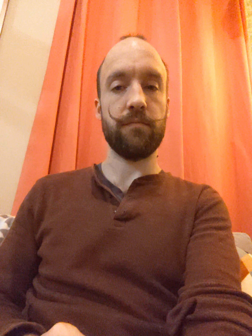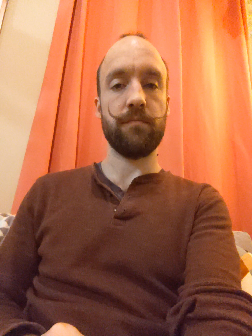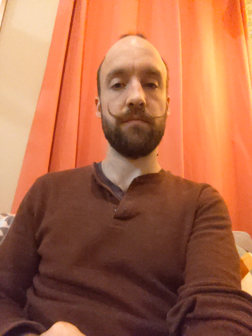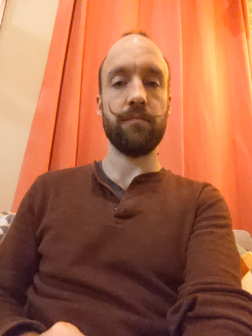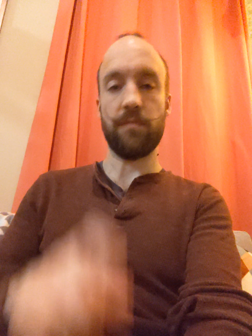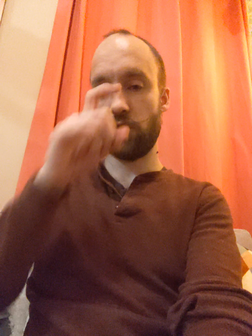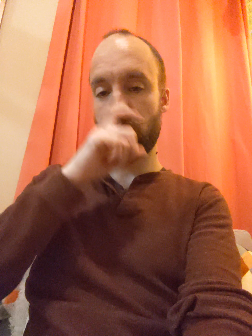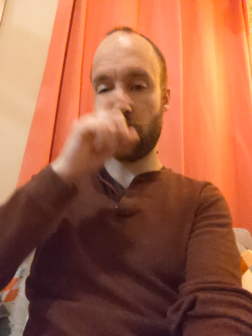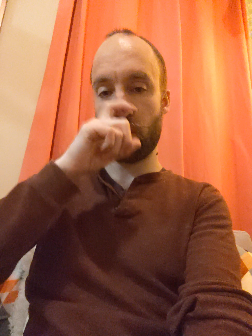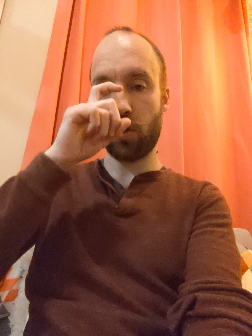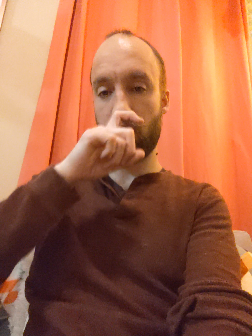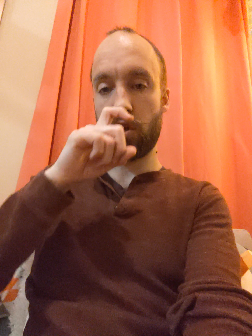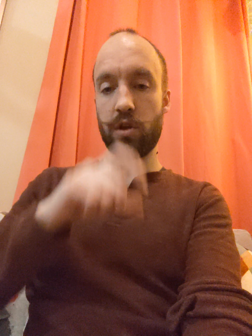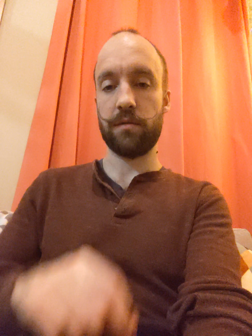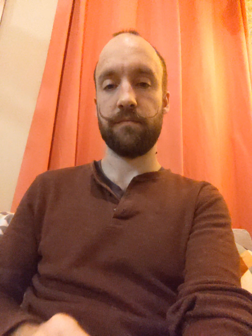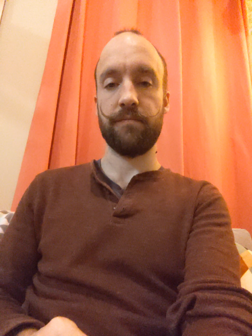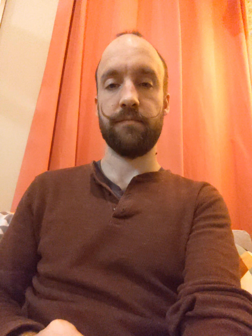doll